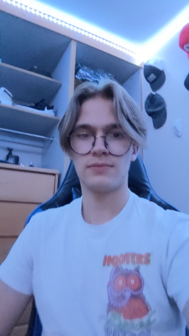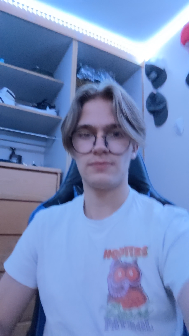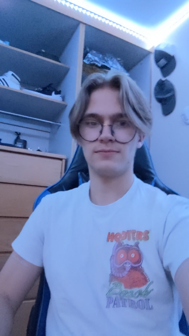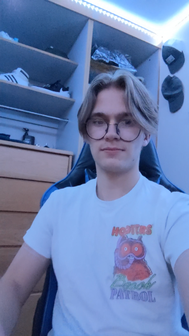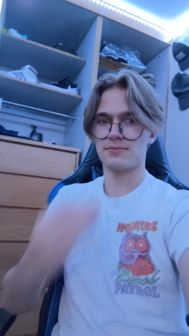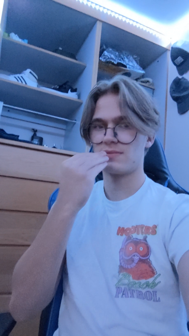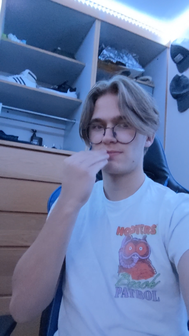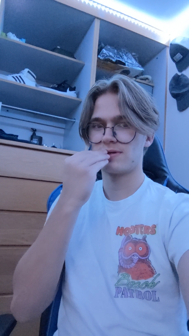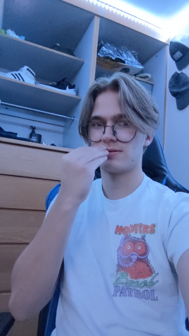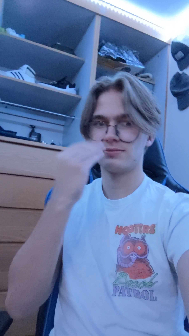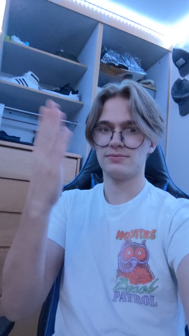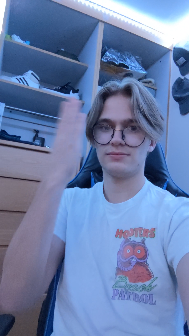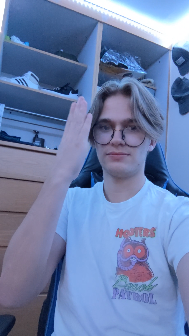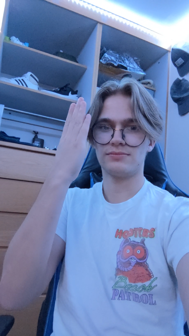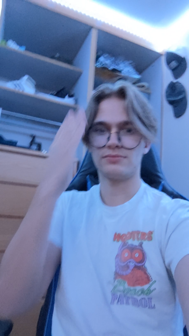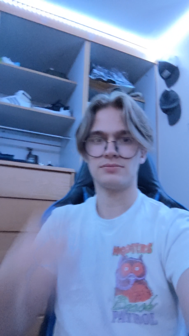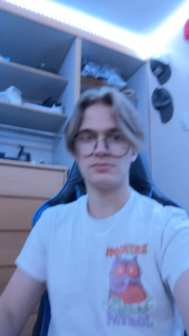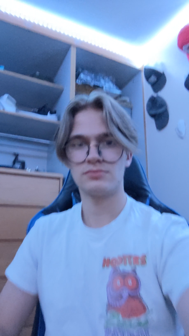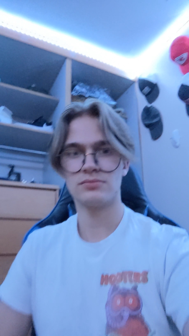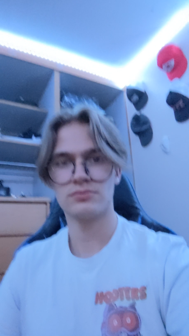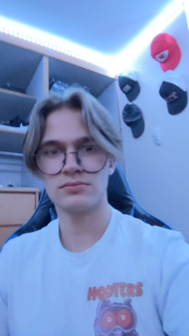breakfast